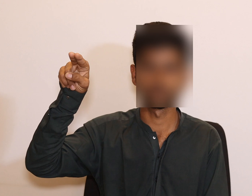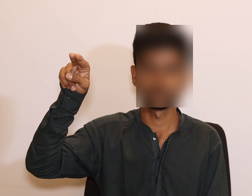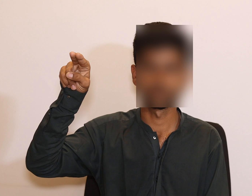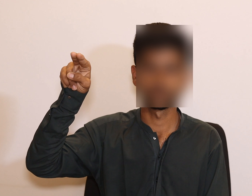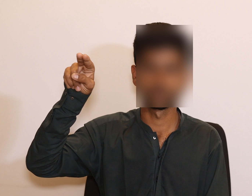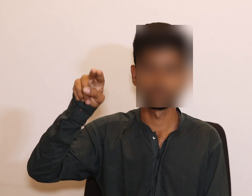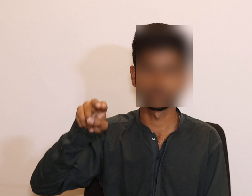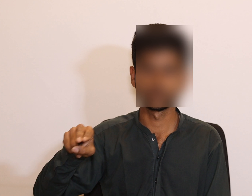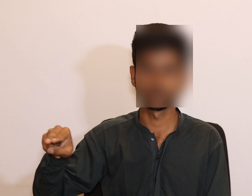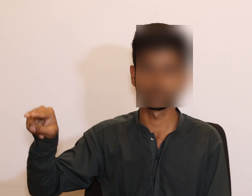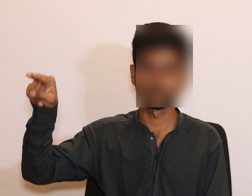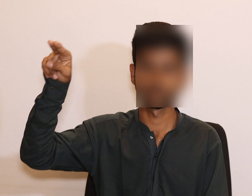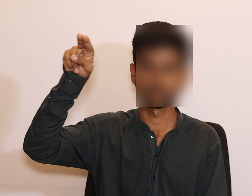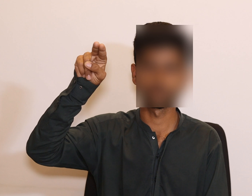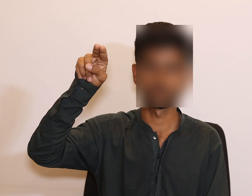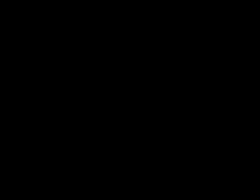ہ